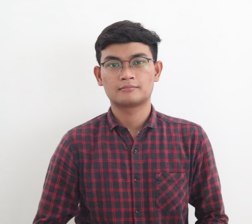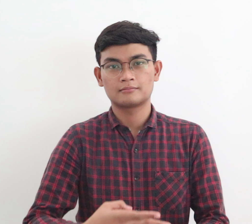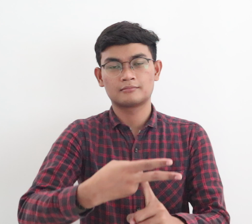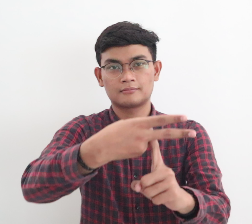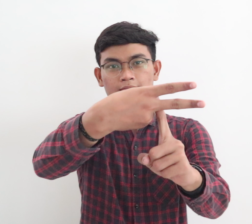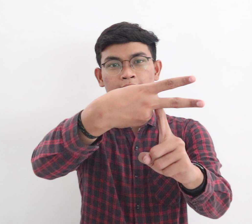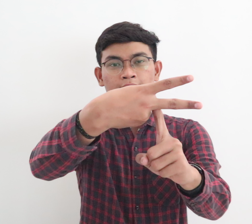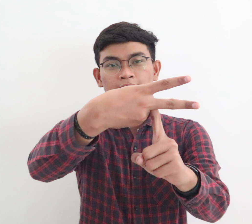F